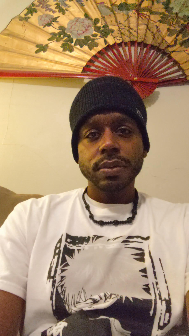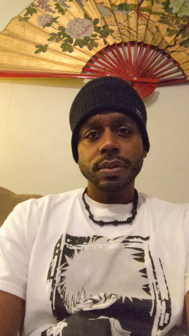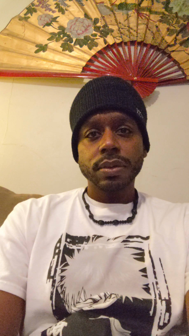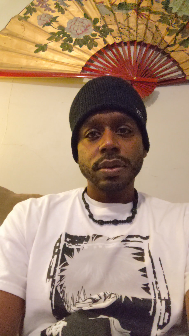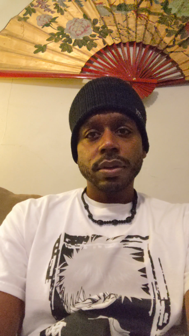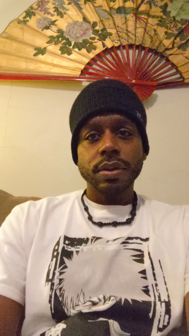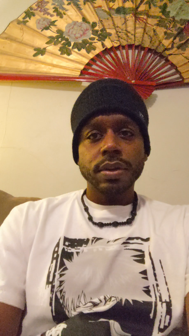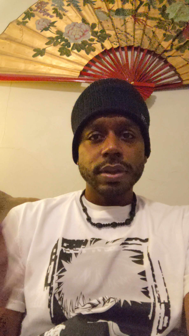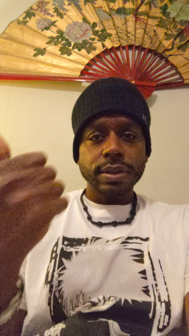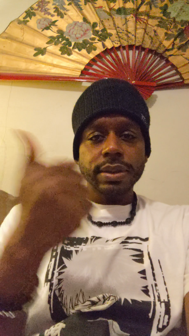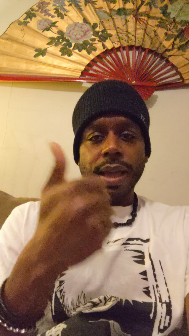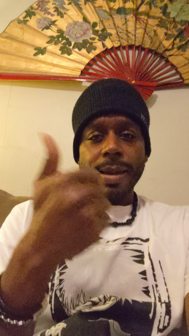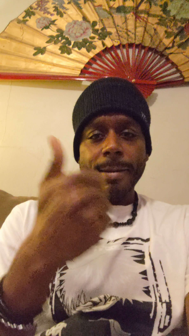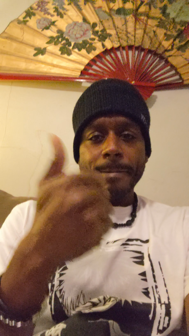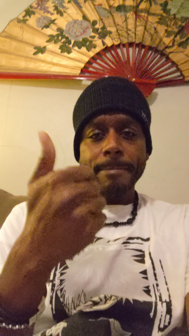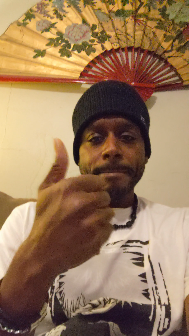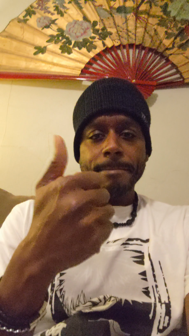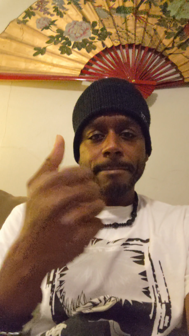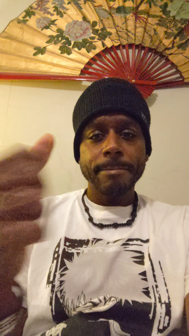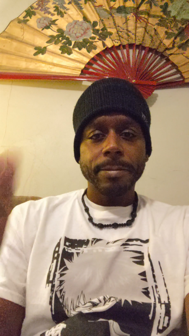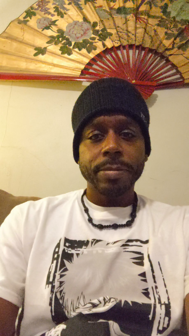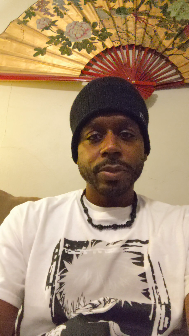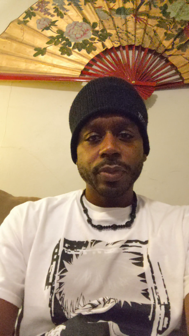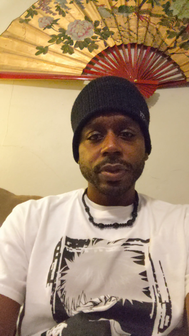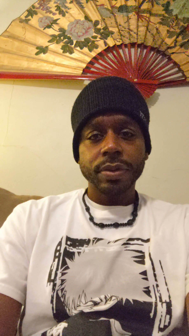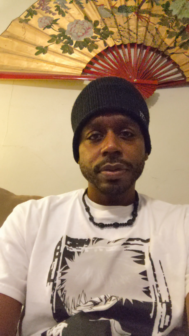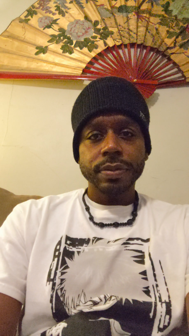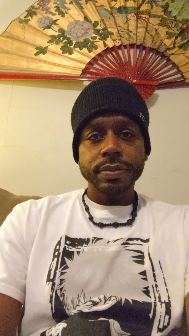game